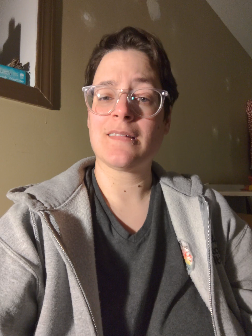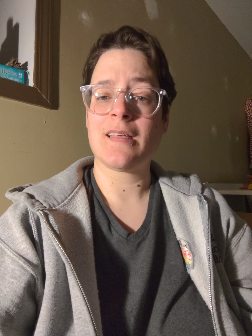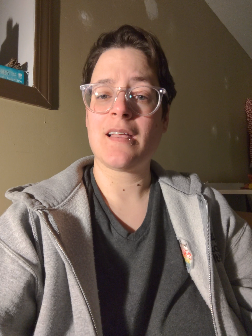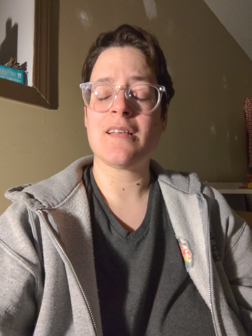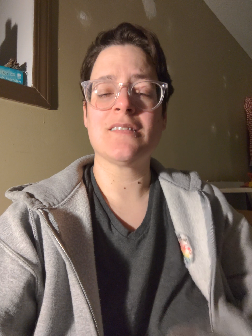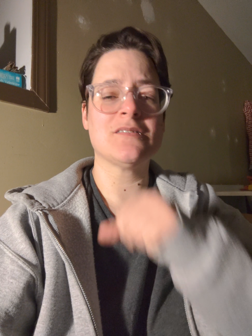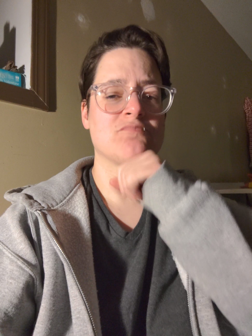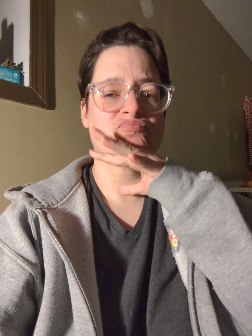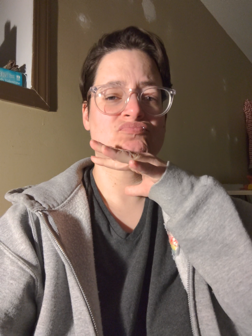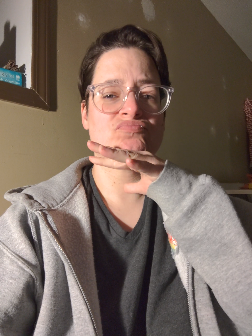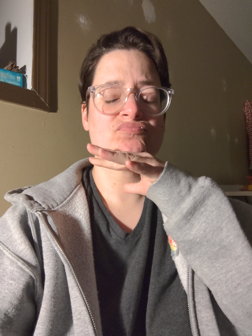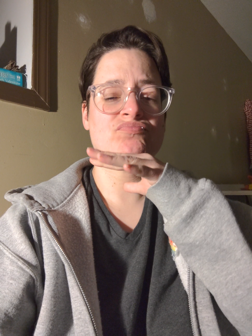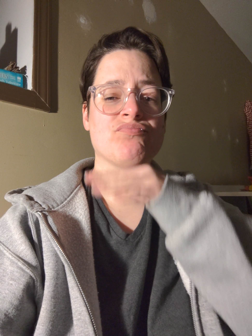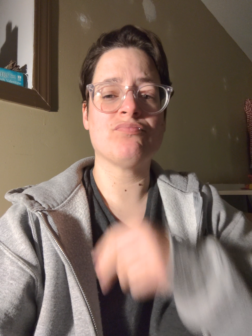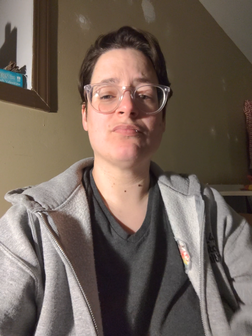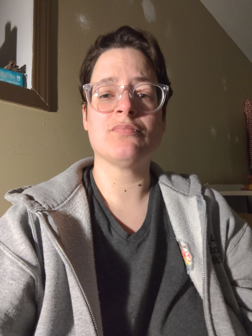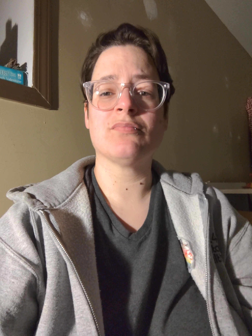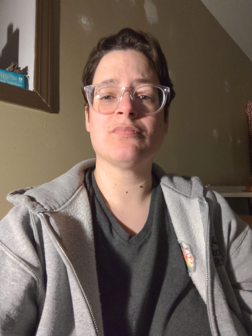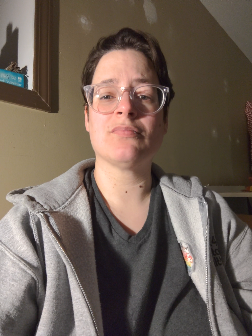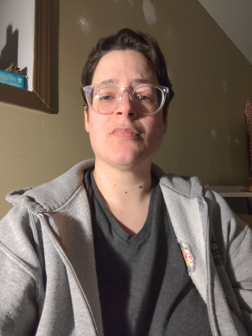dirty